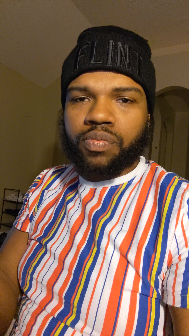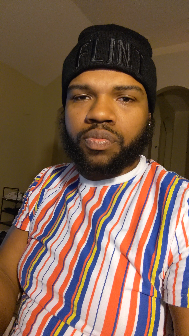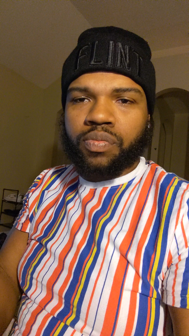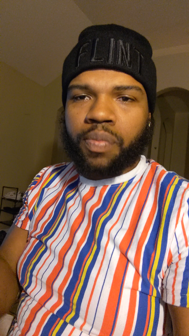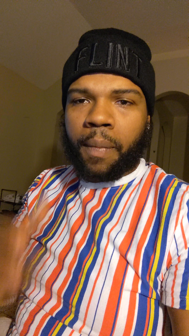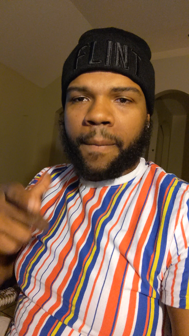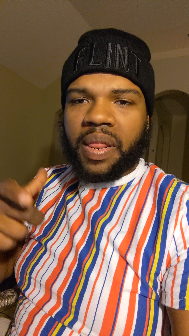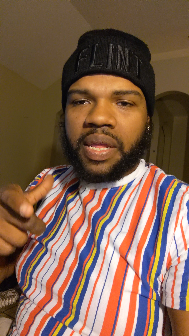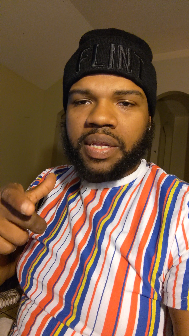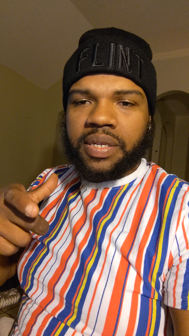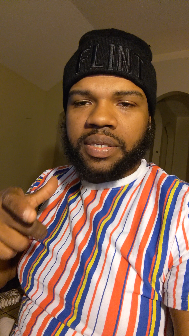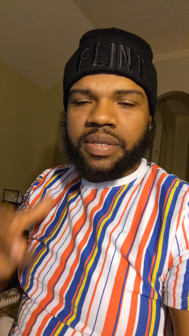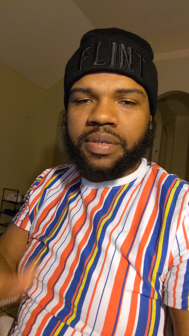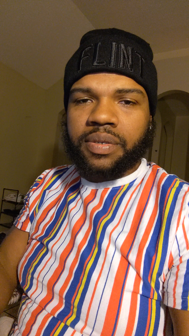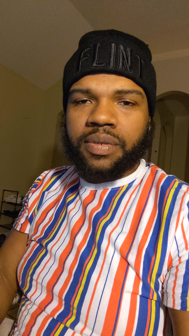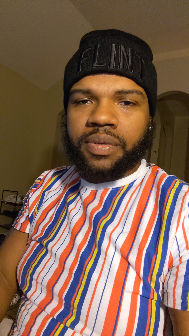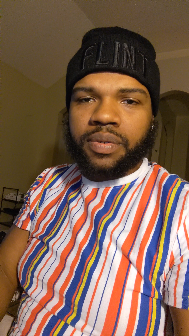plate